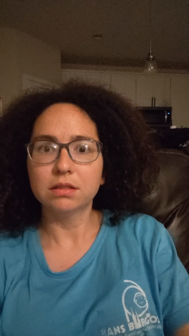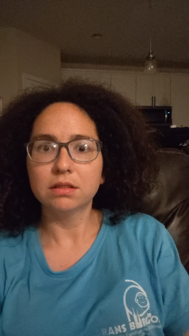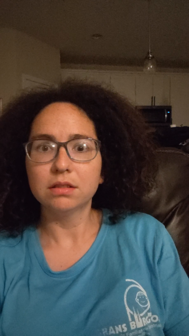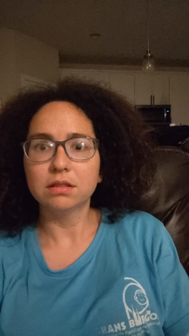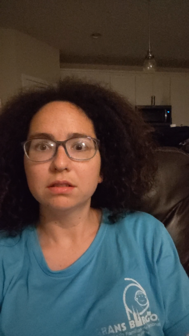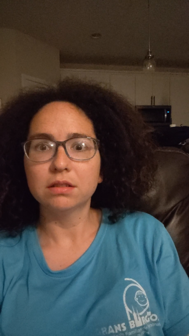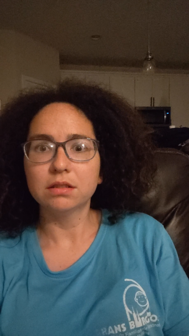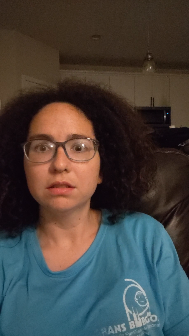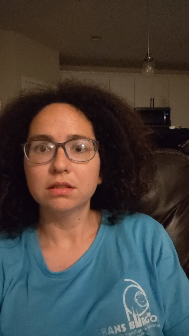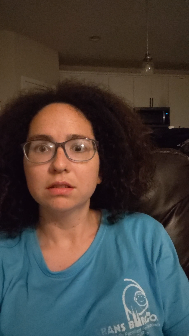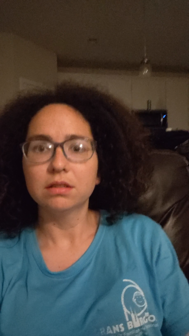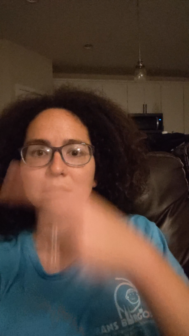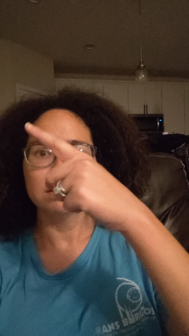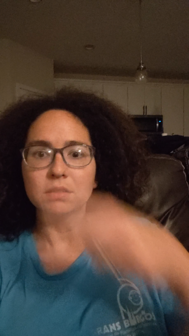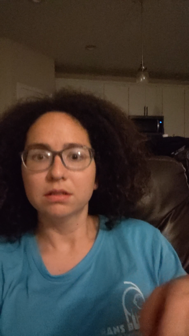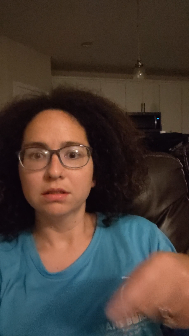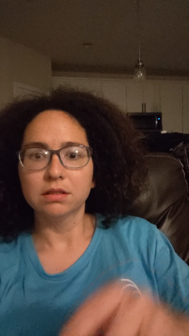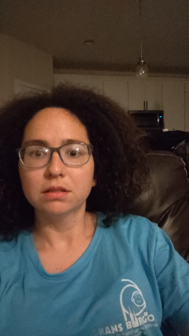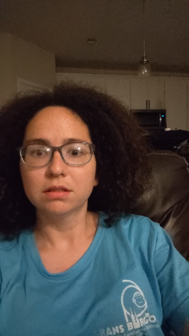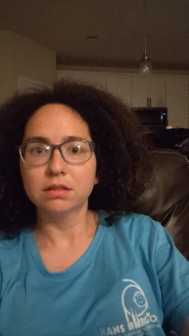cut